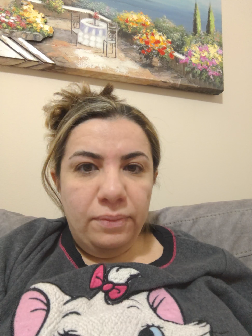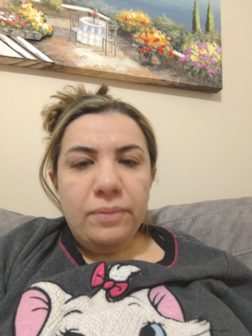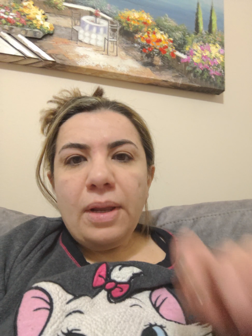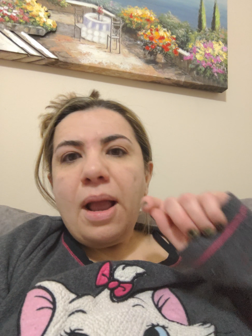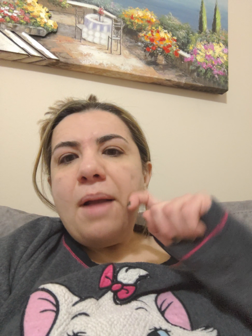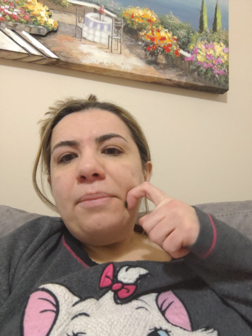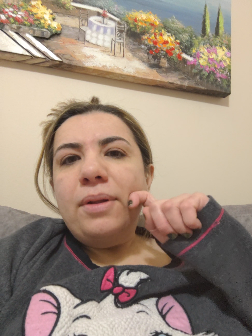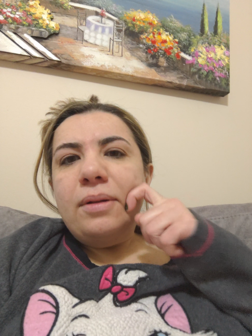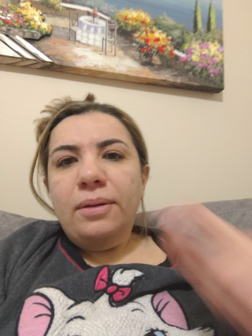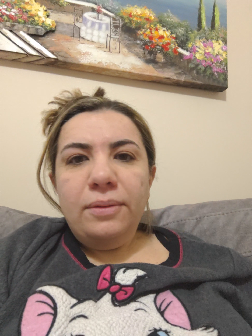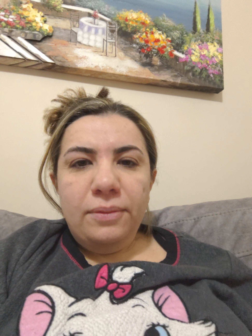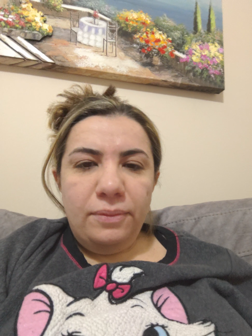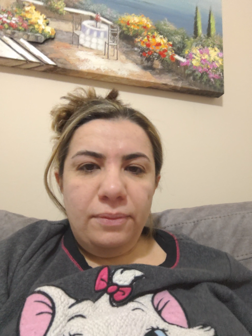apple